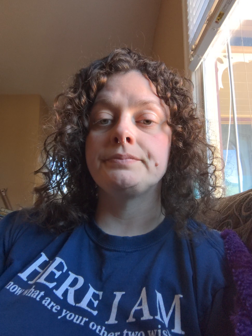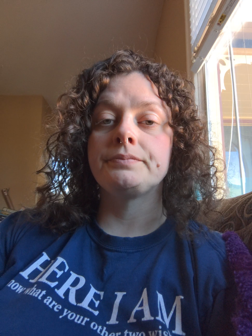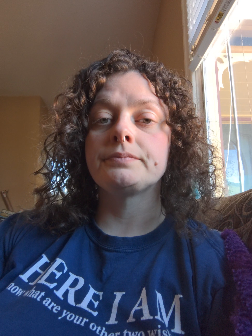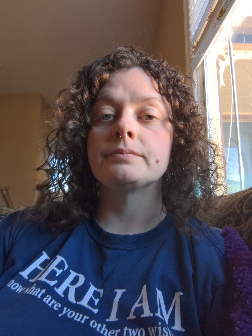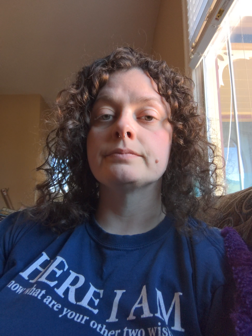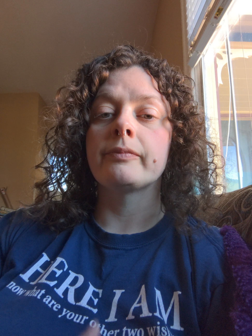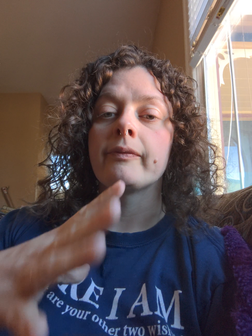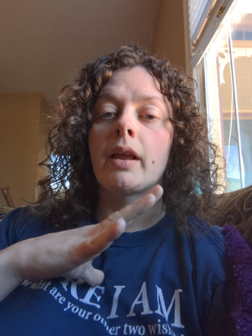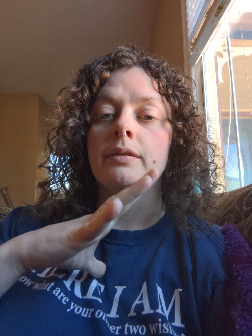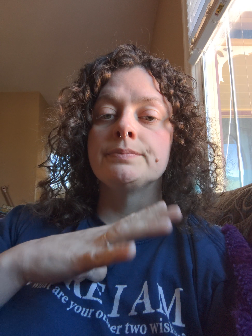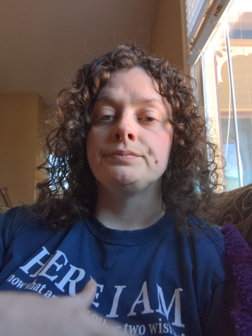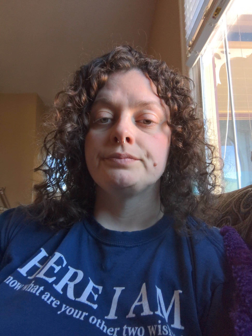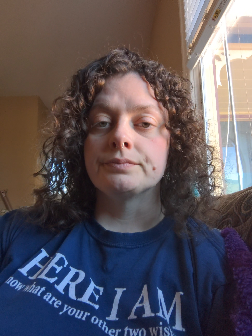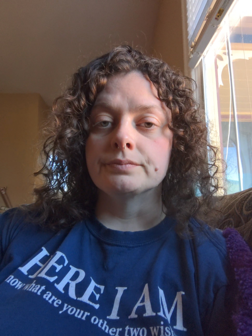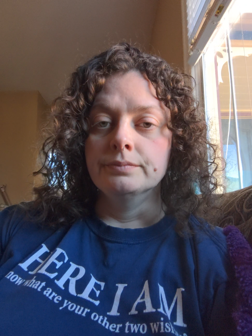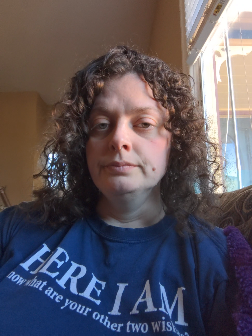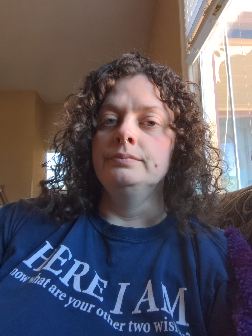fine